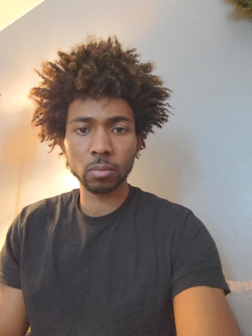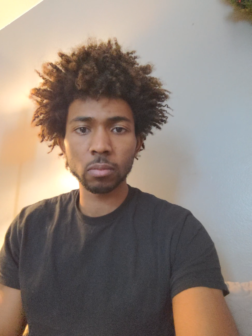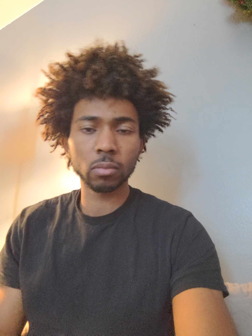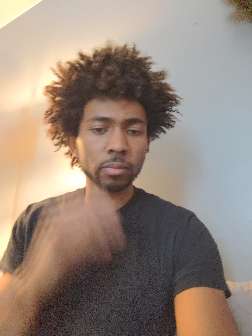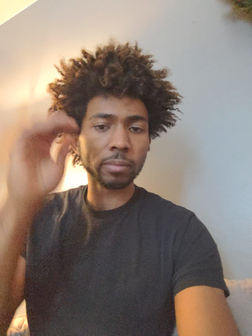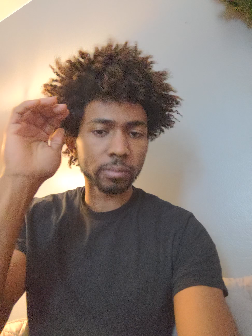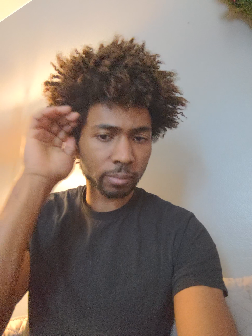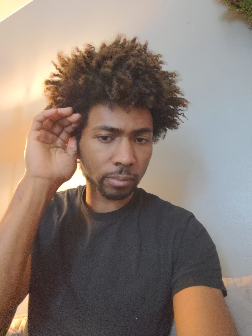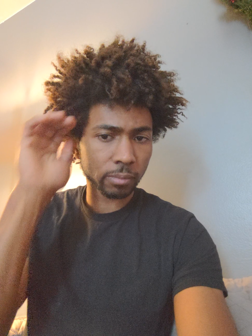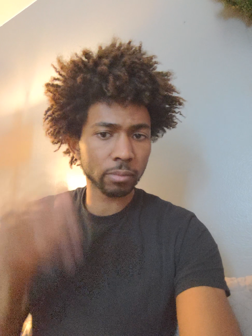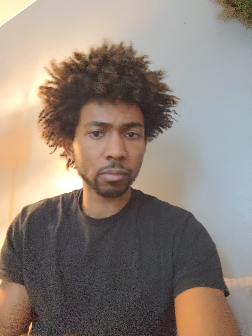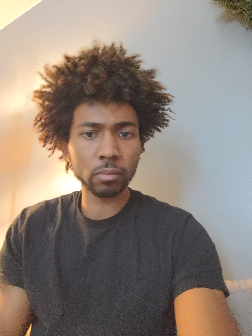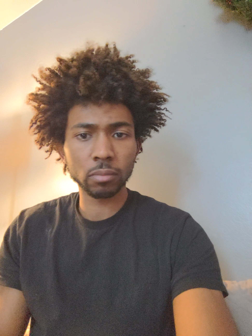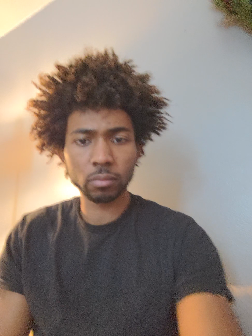listen